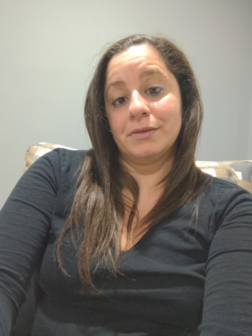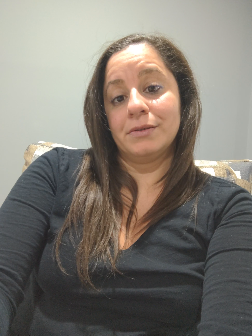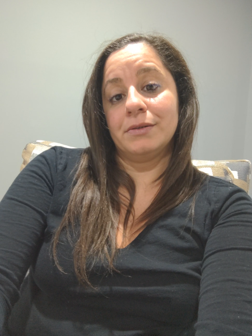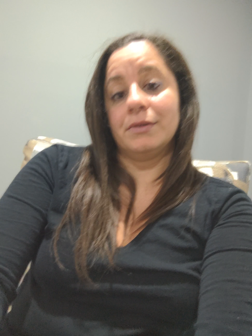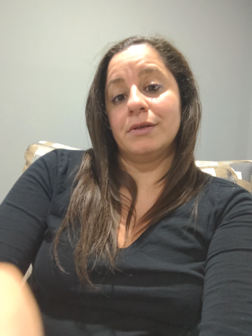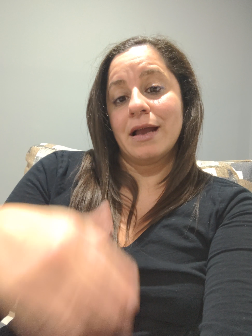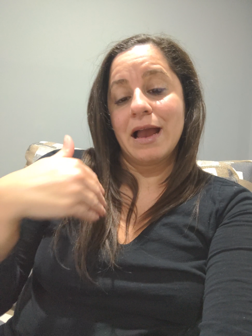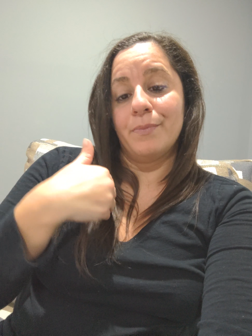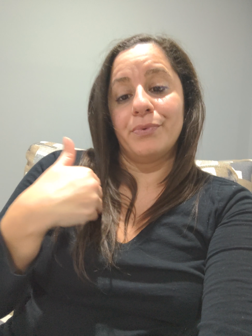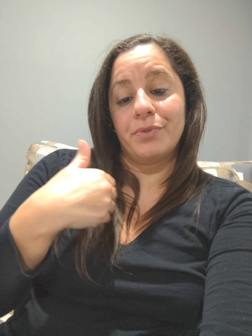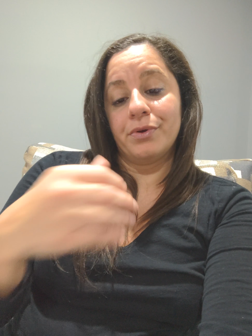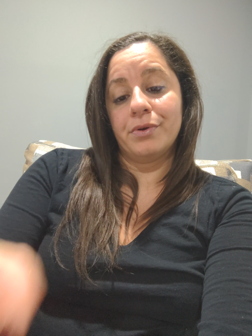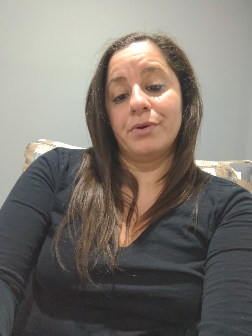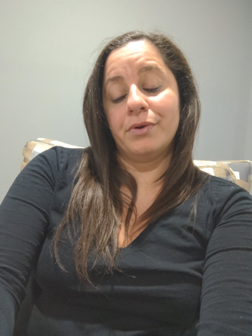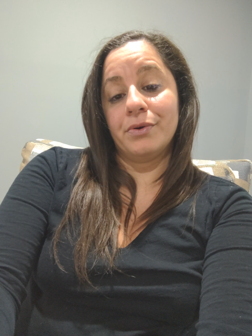animal